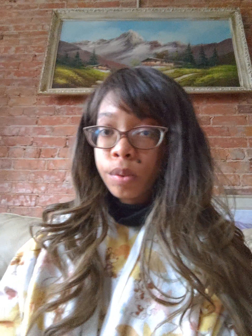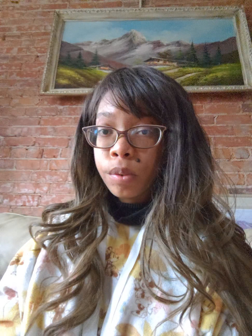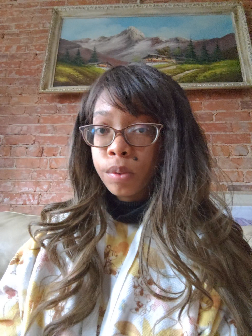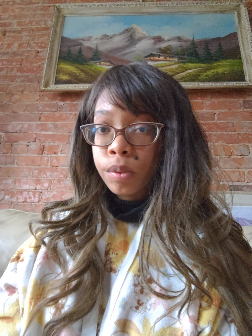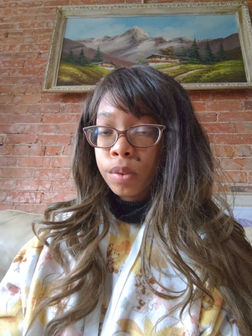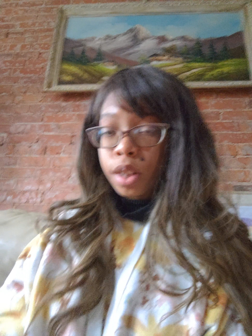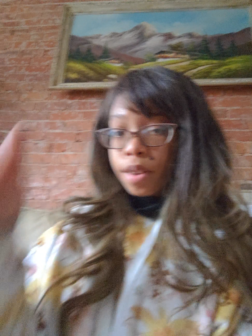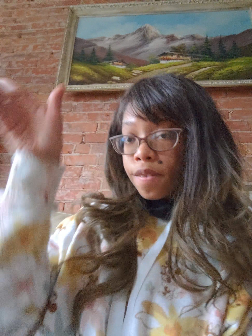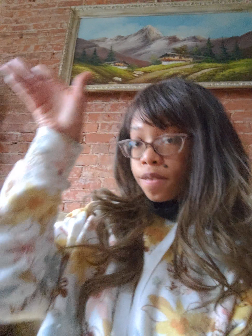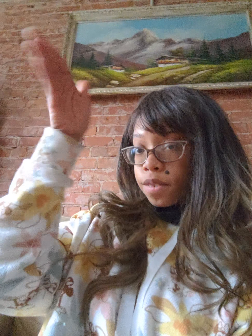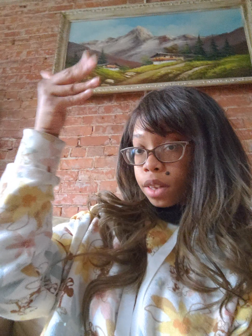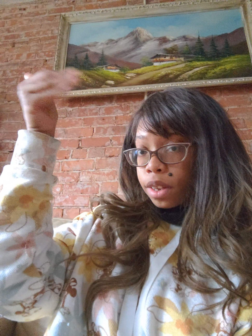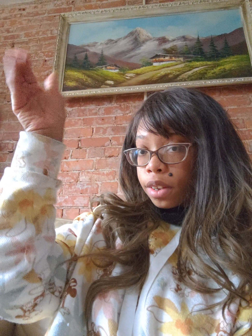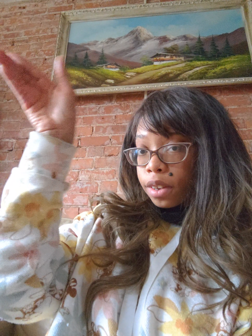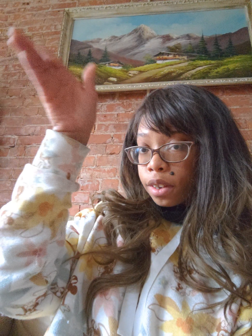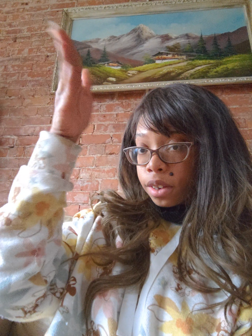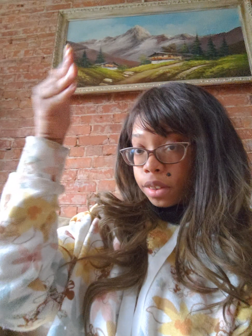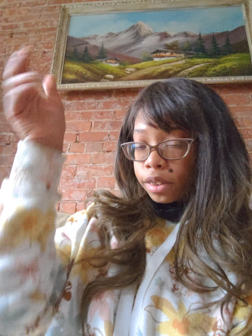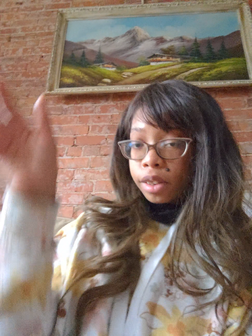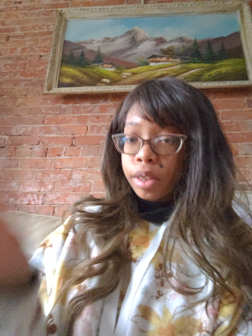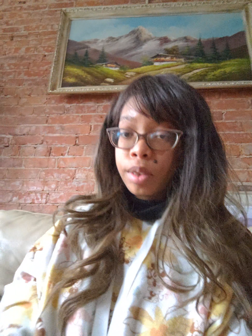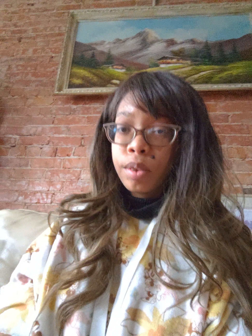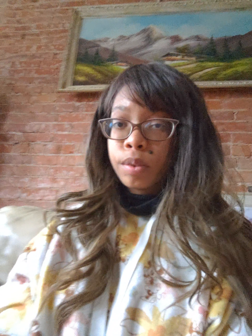flag